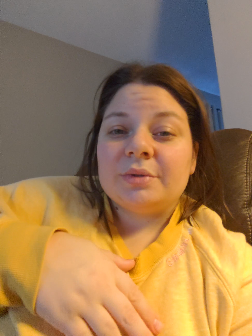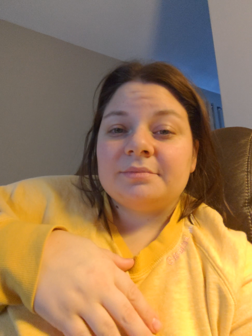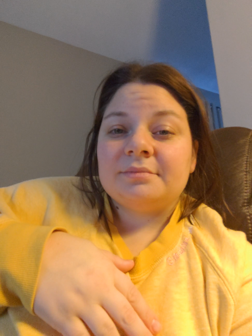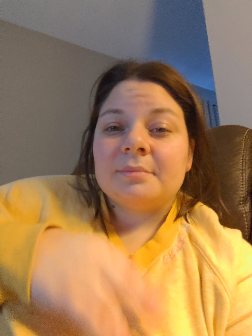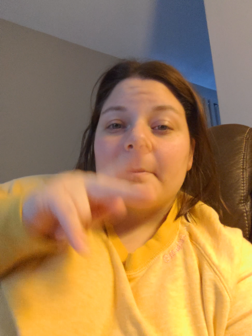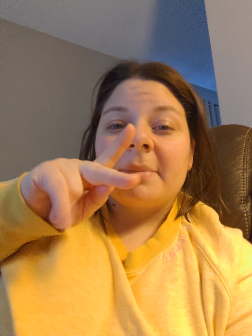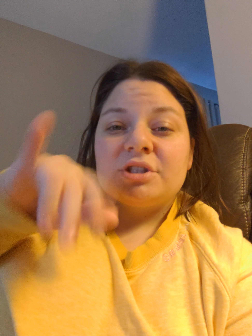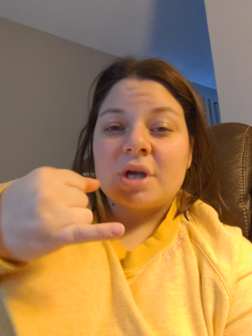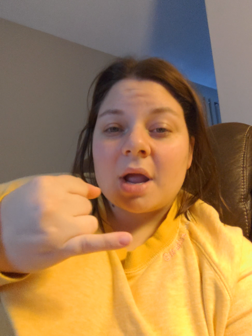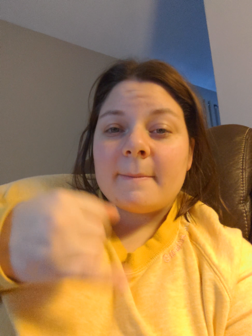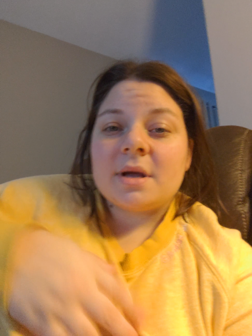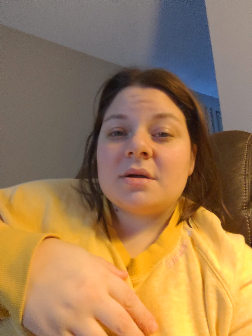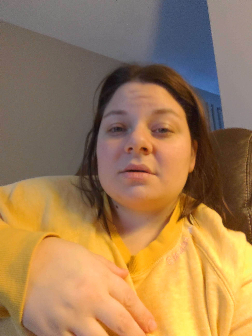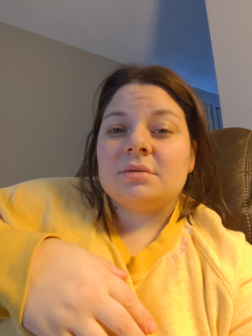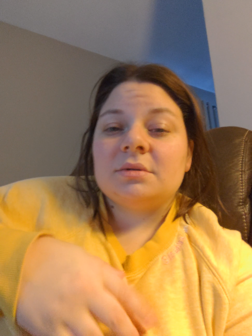pajamas